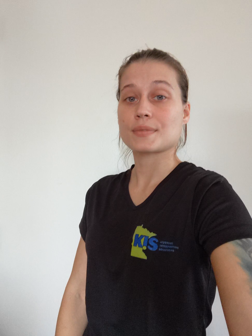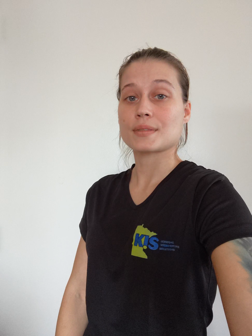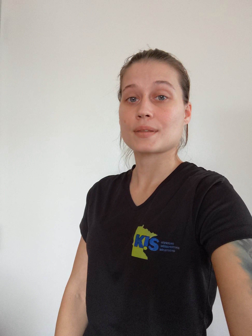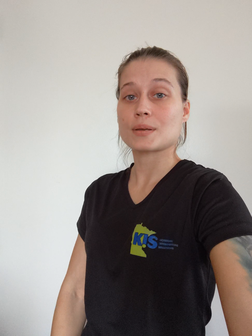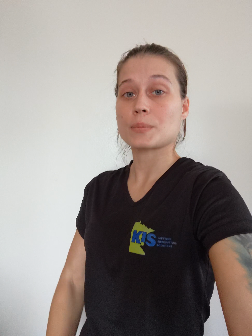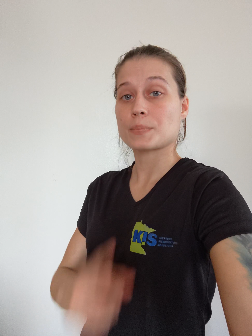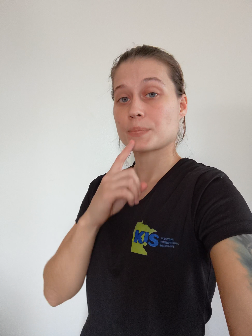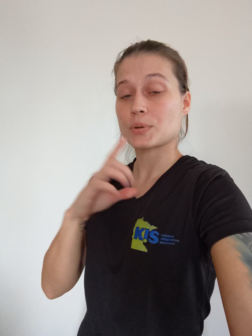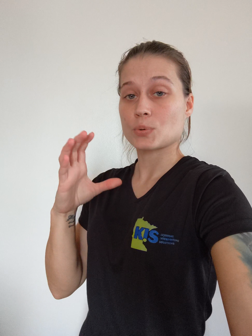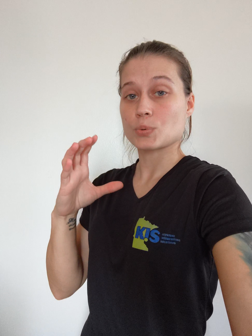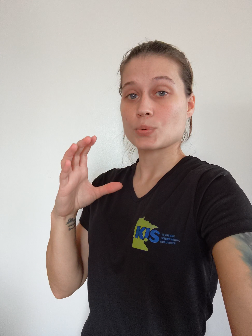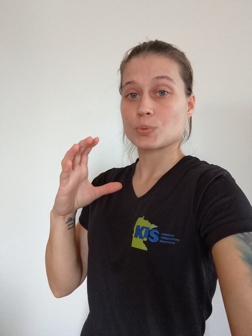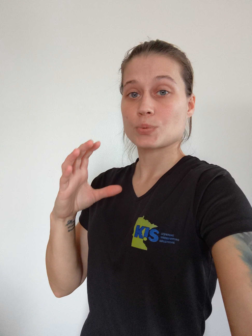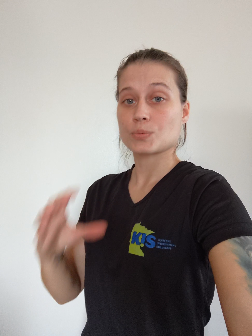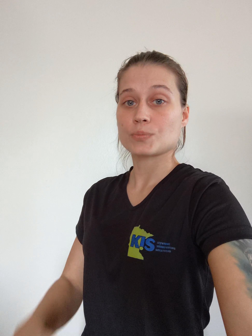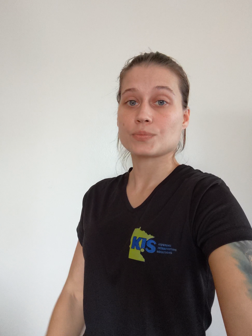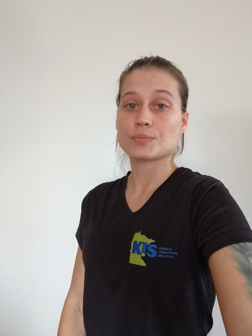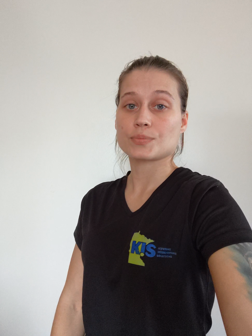balloon